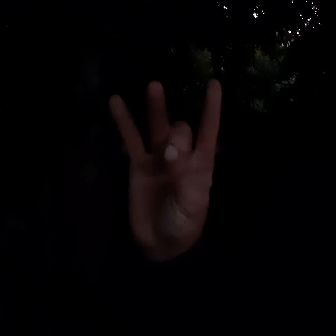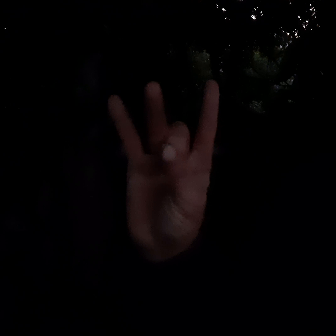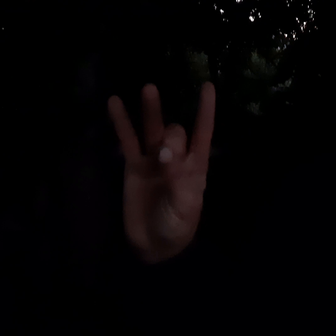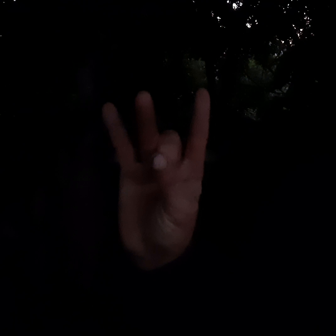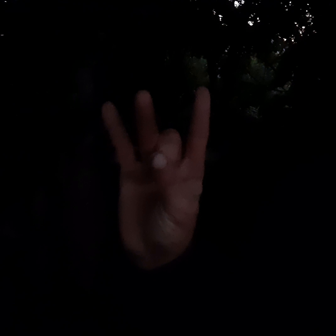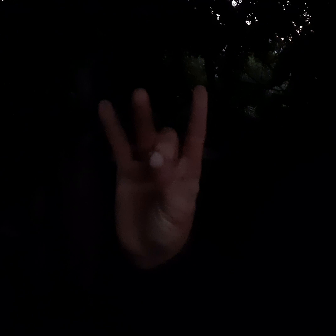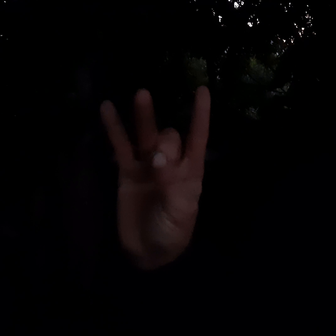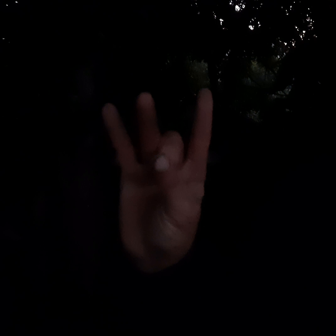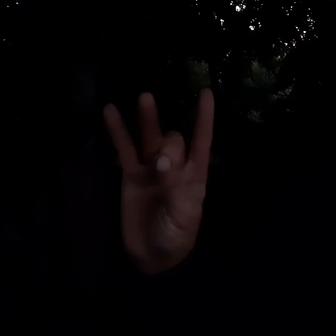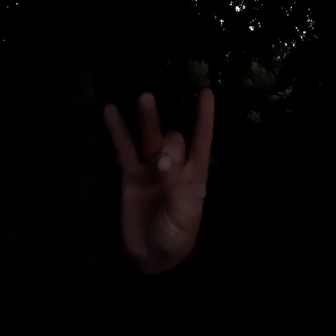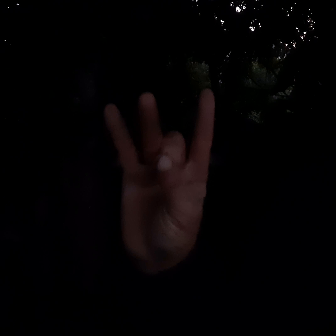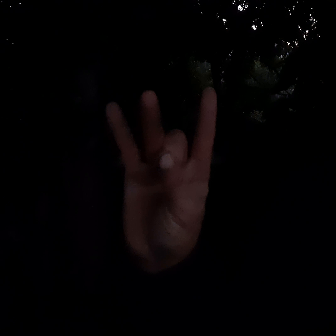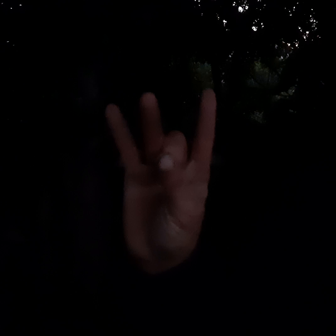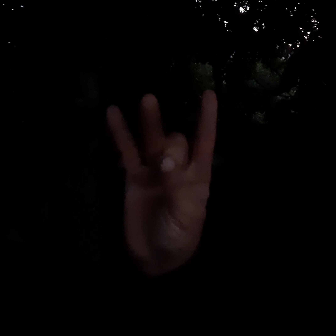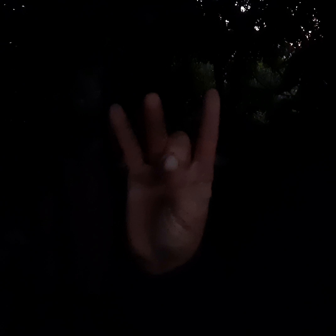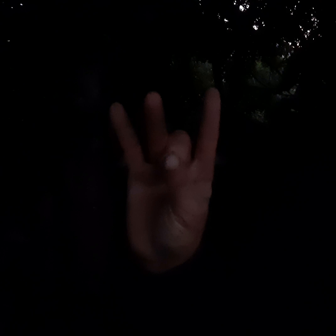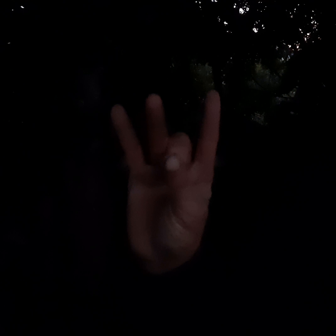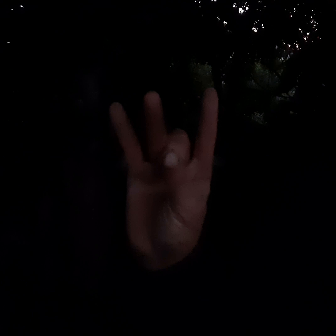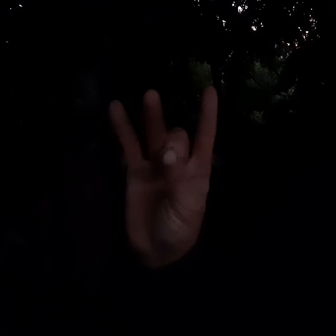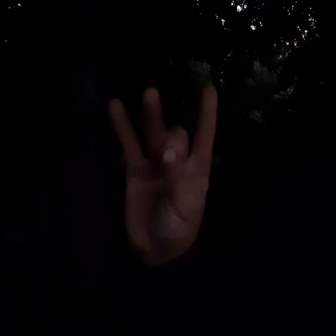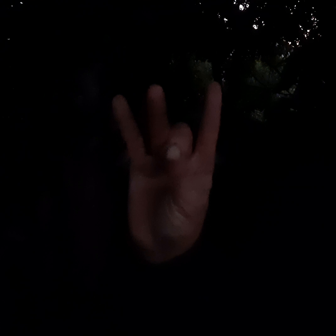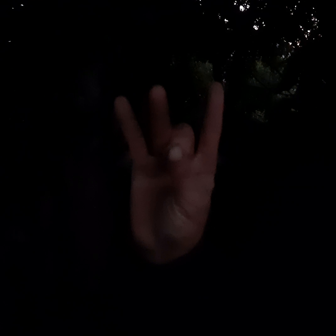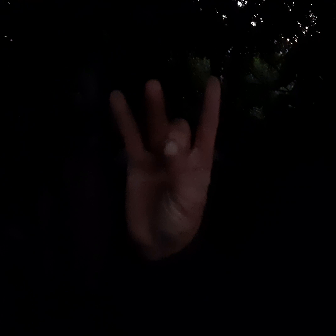Р